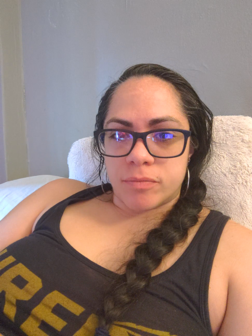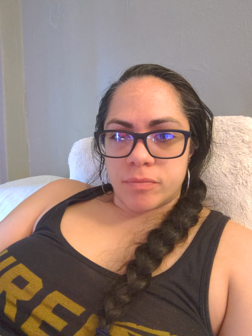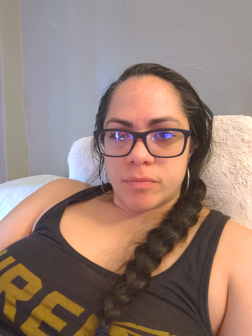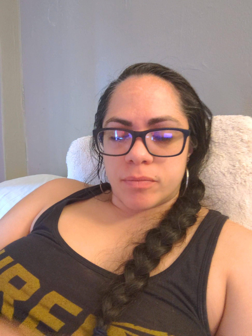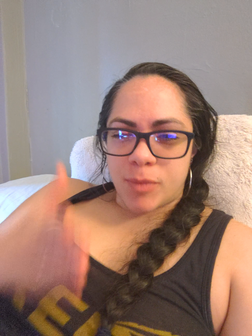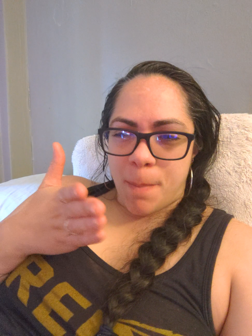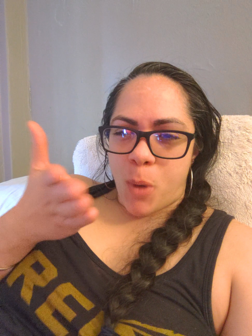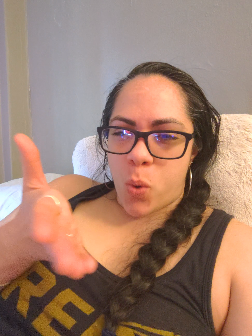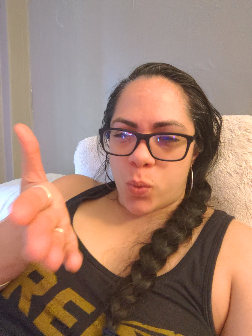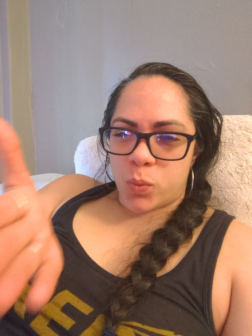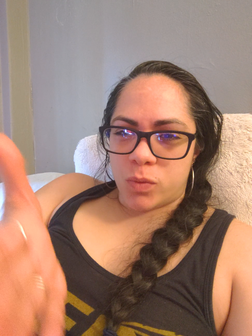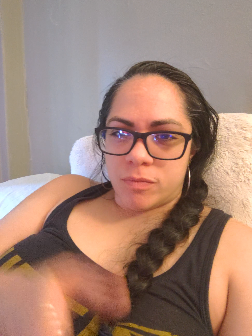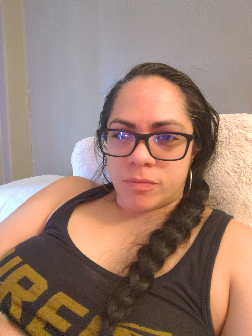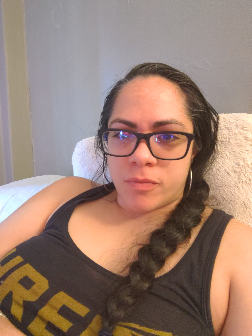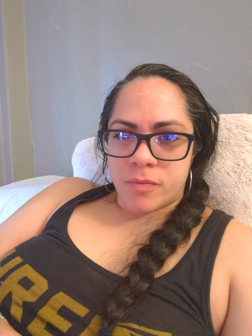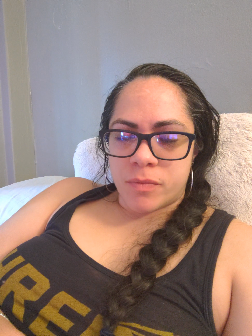boat